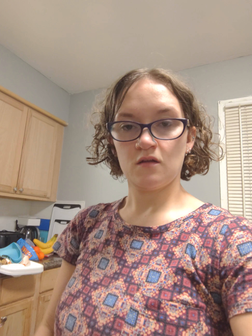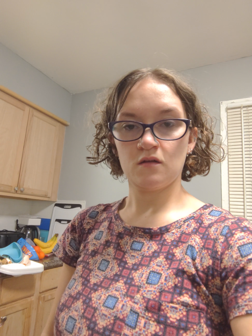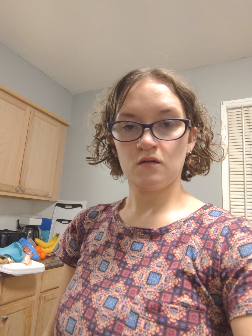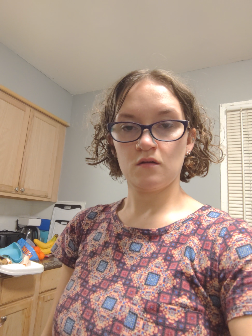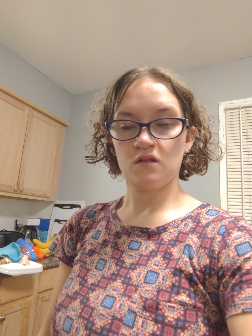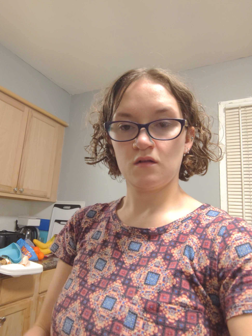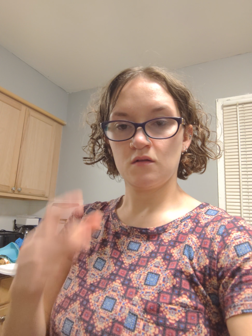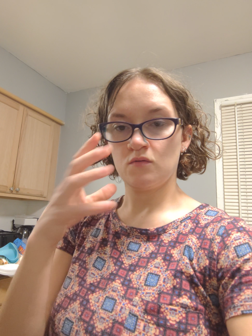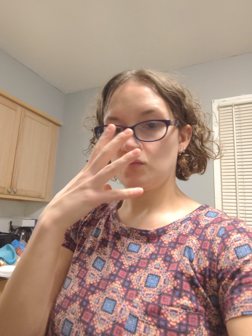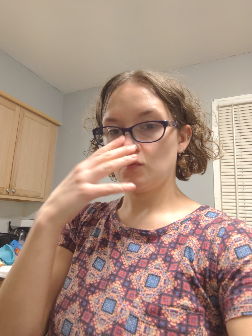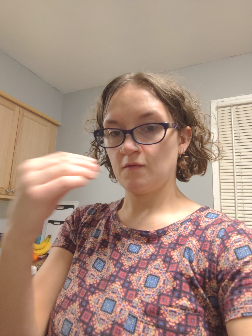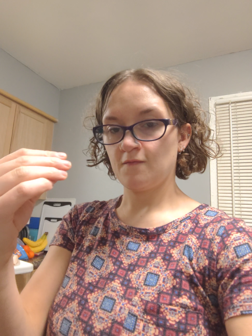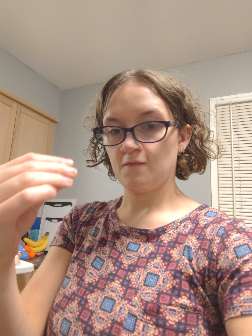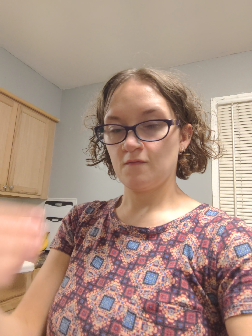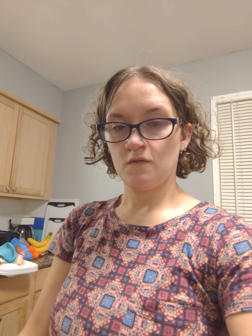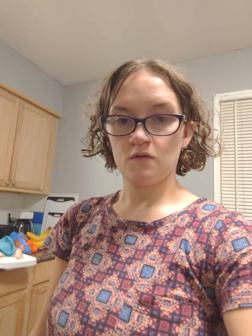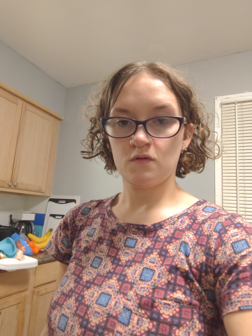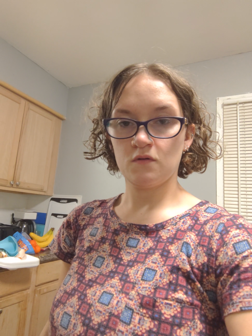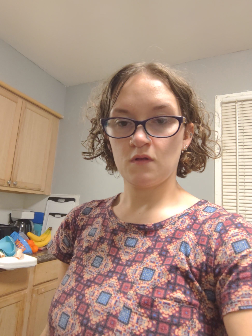wolf